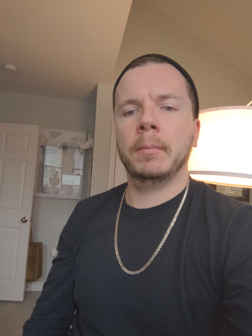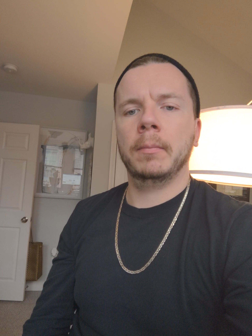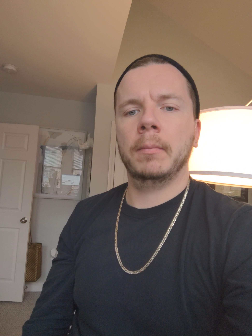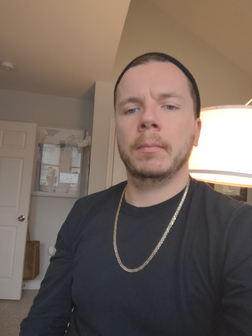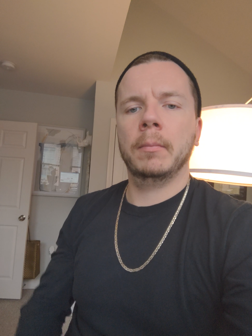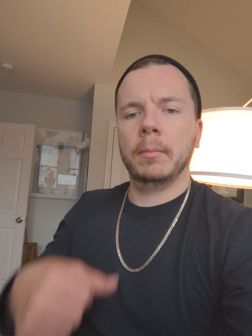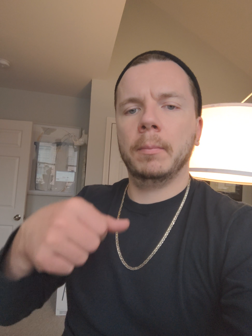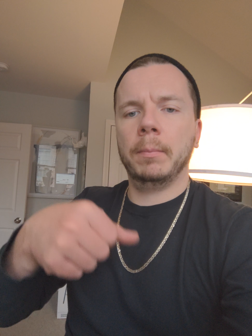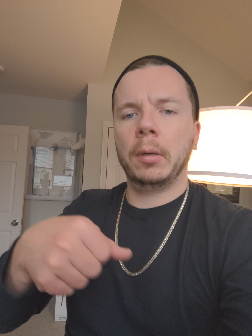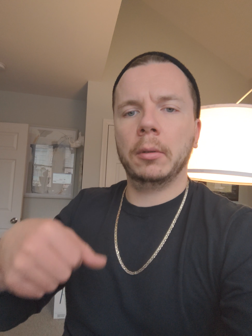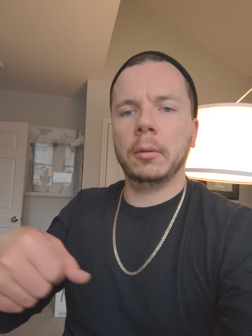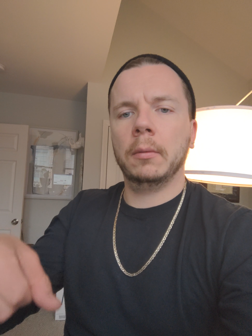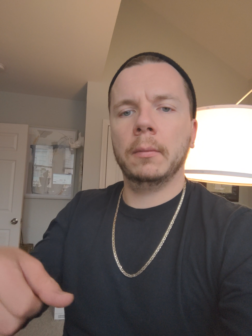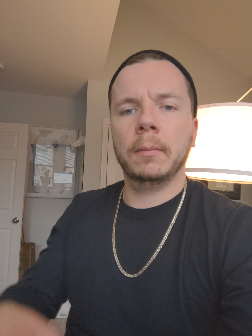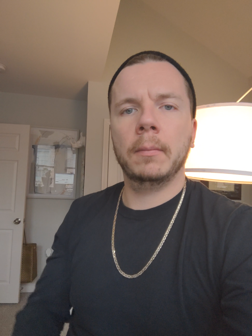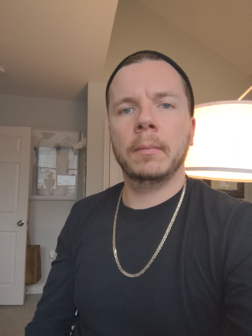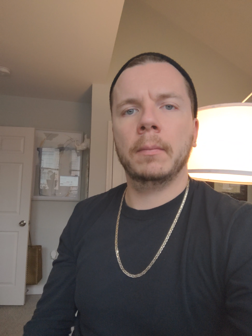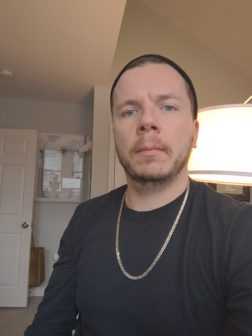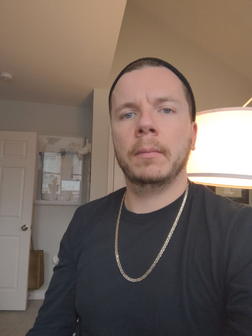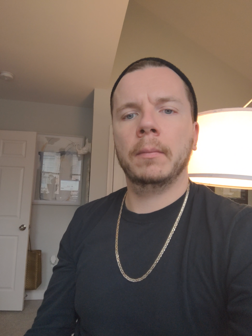puzzle